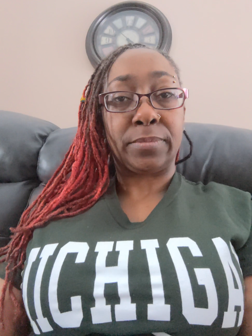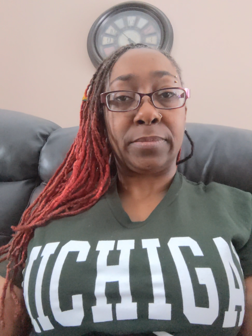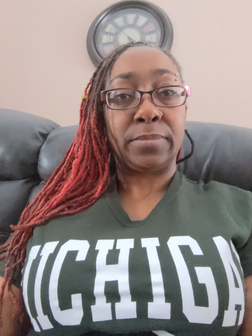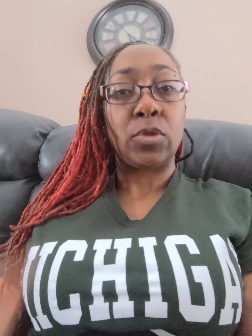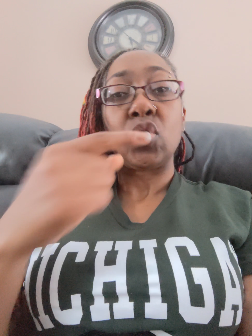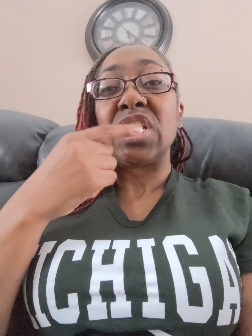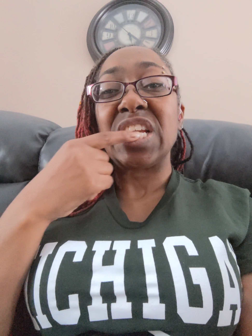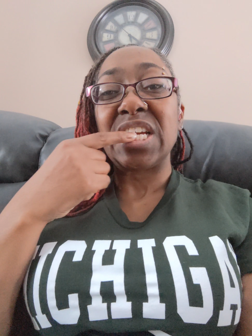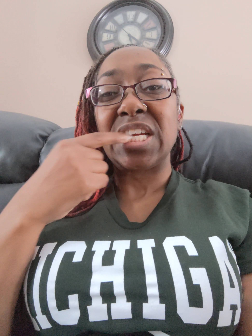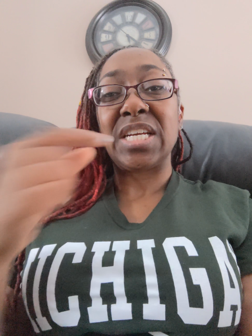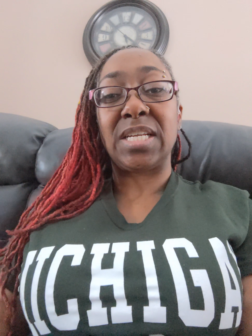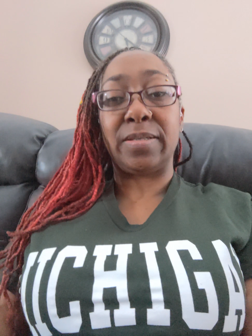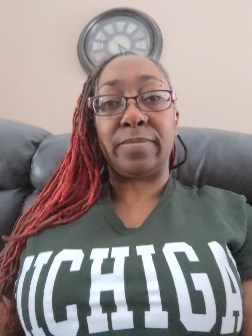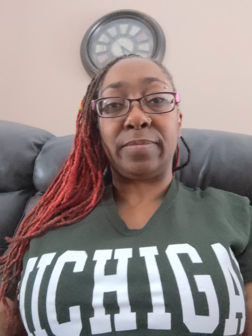tooth